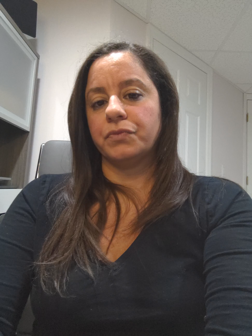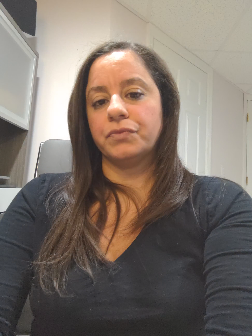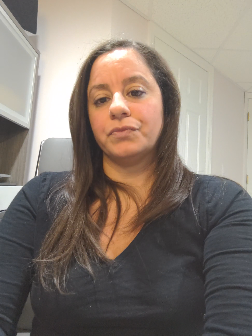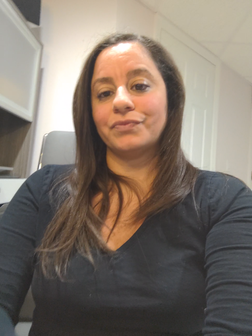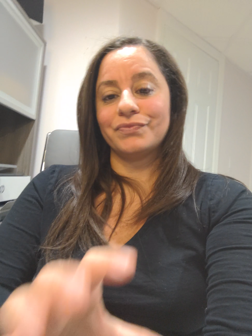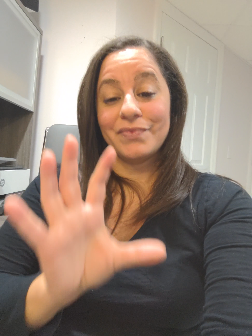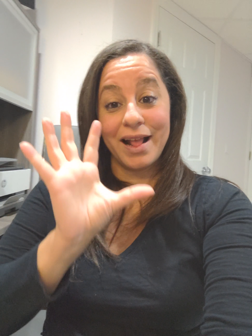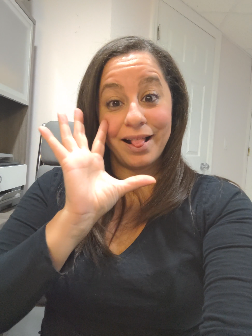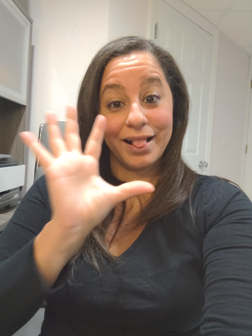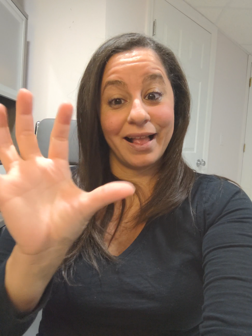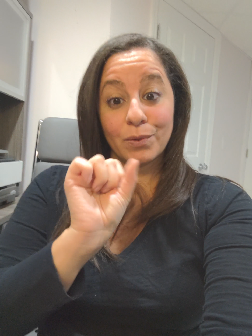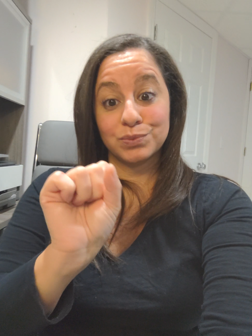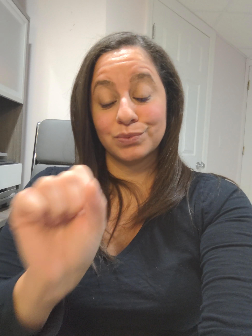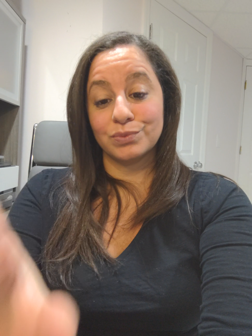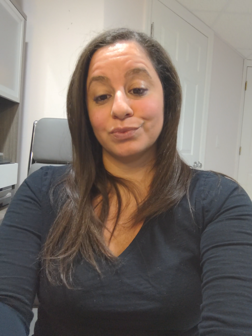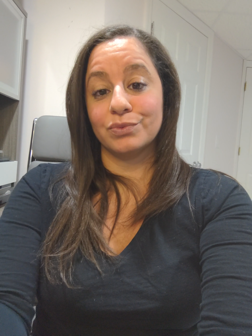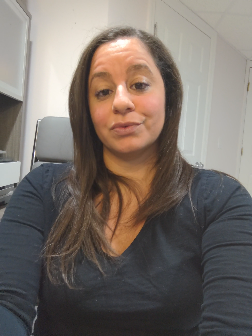loud